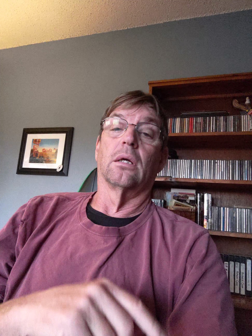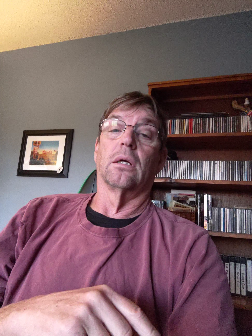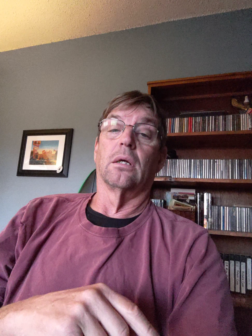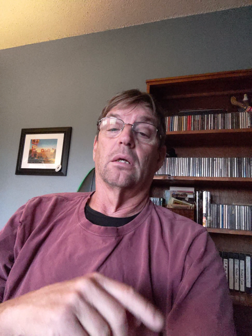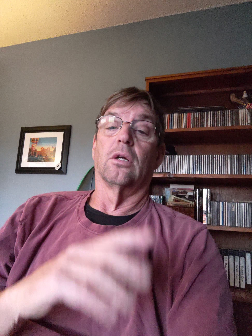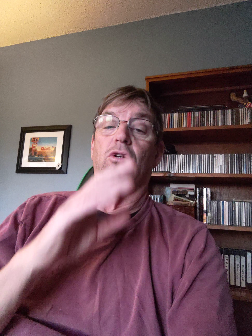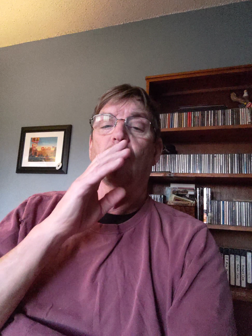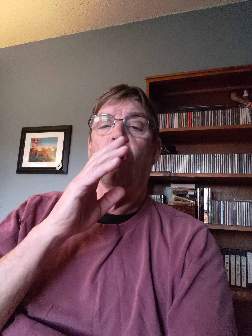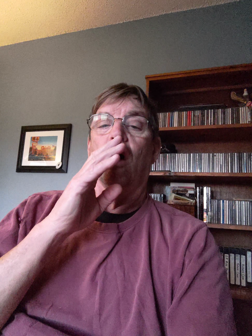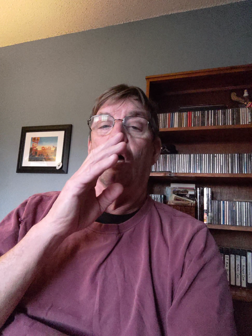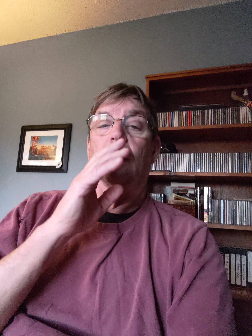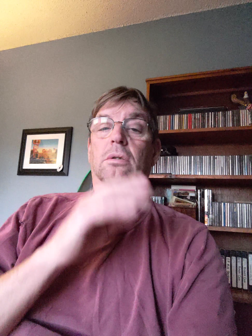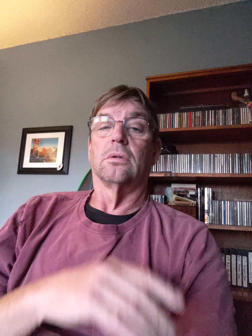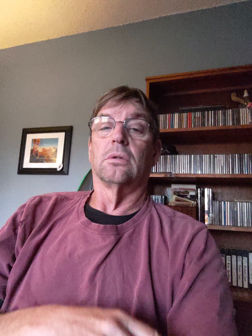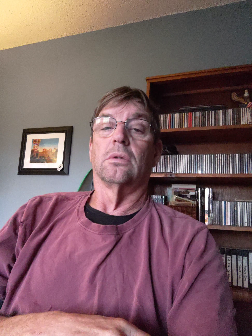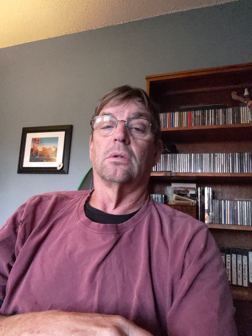talk